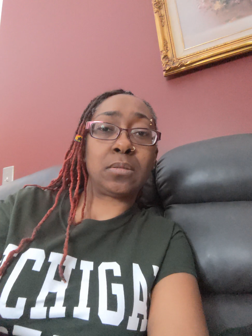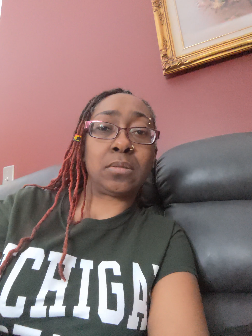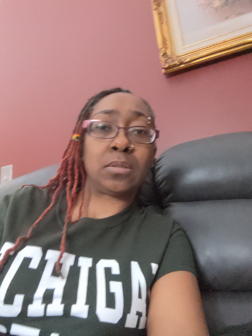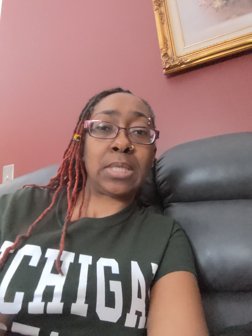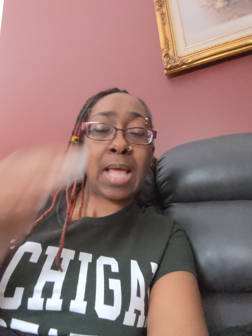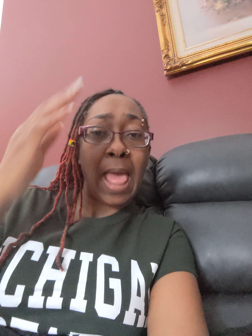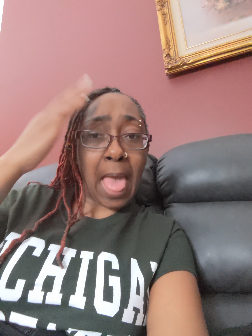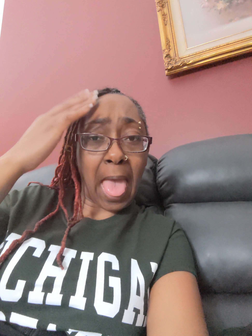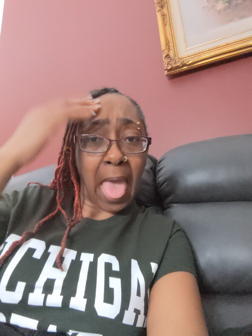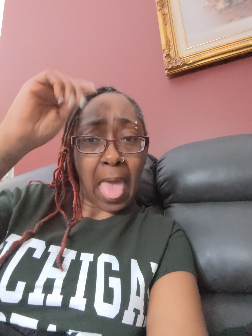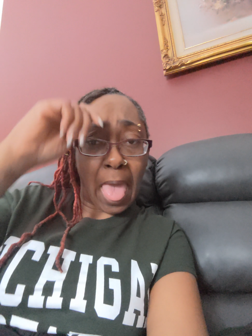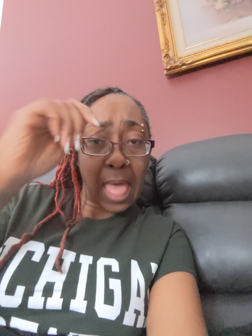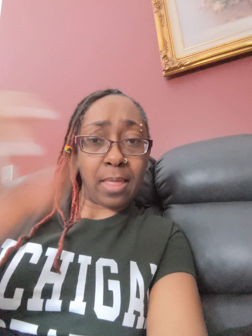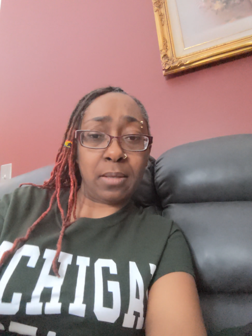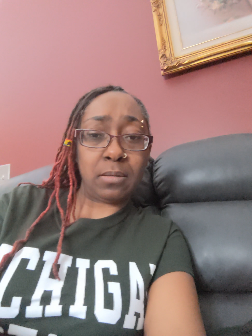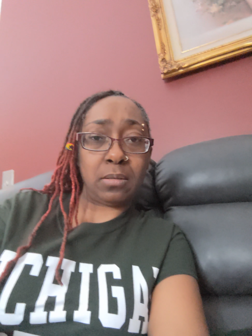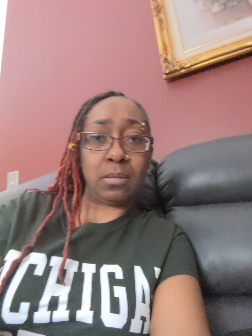hat